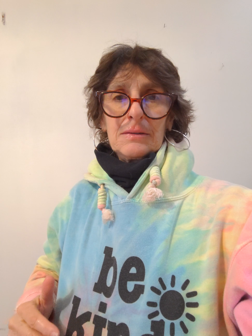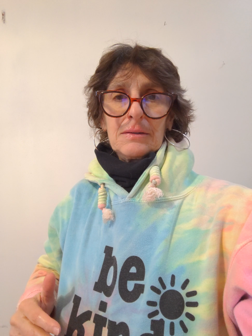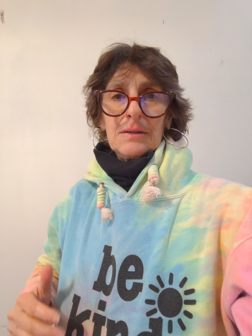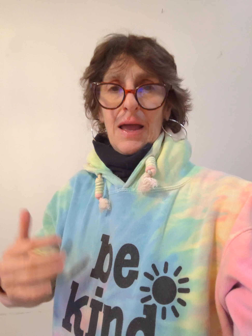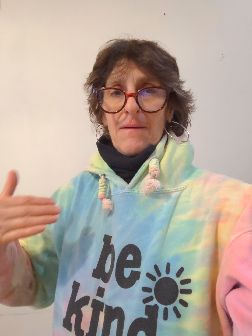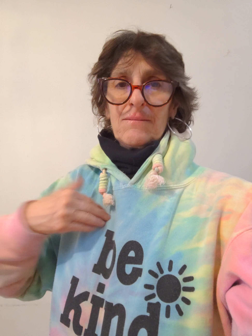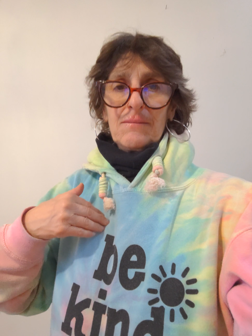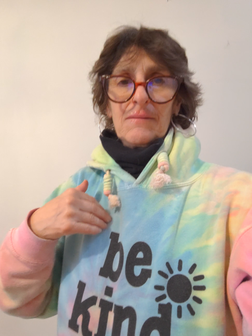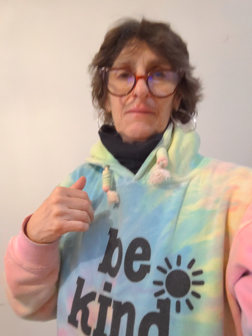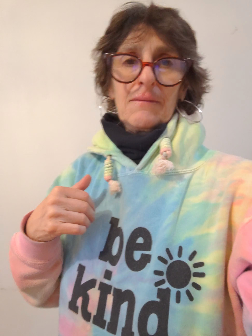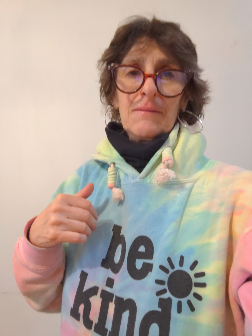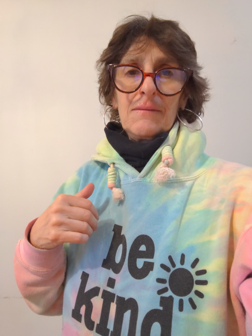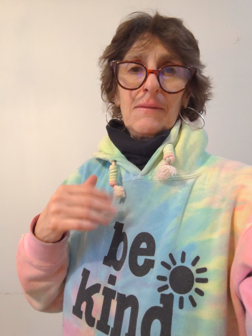have